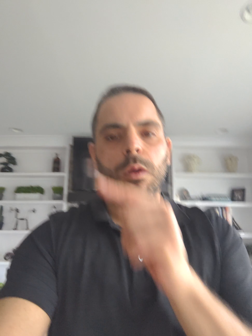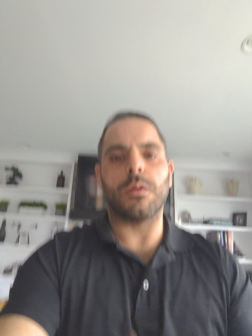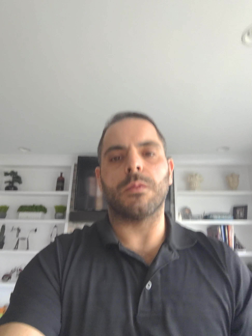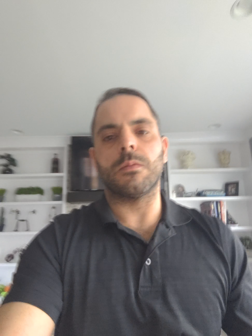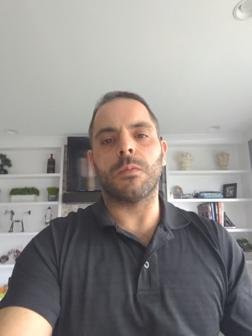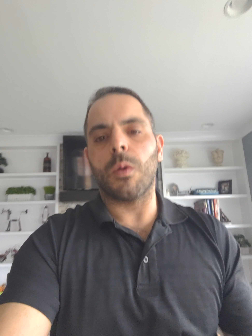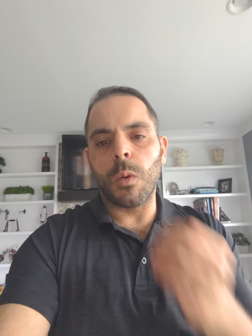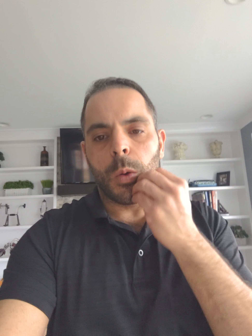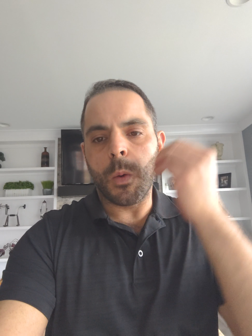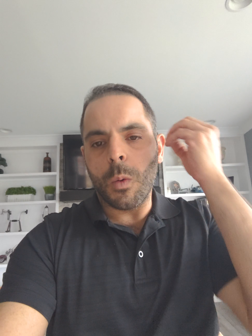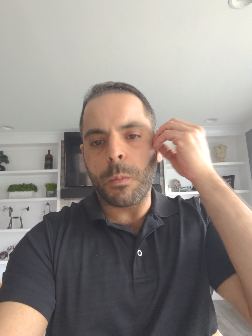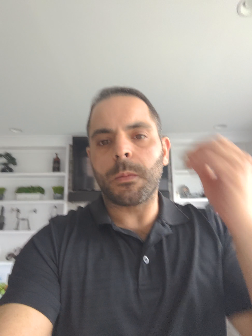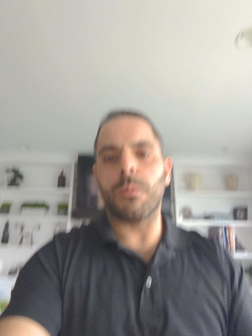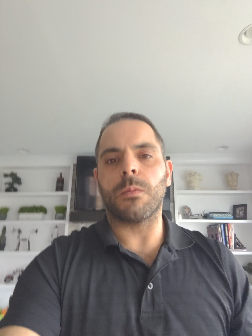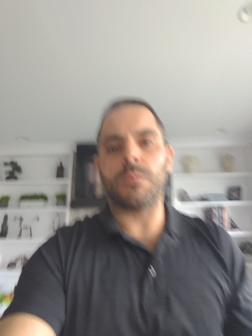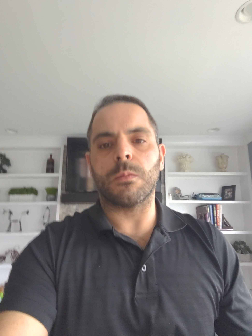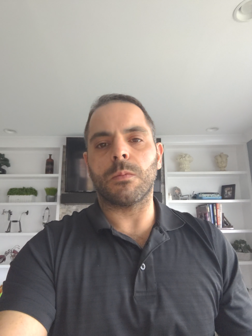home